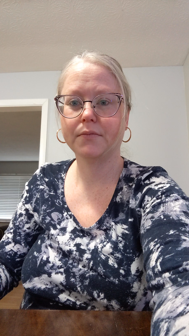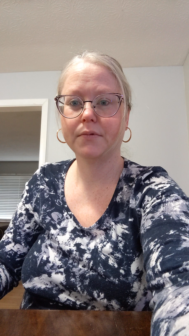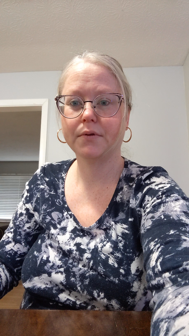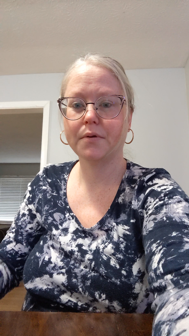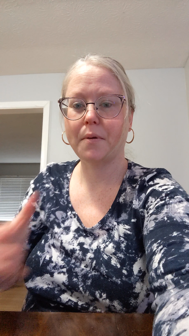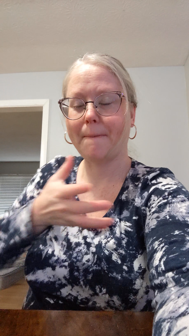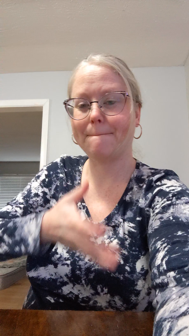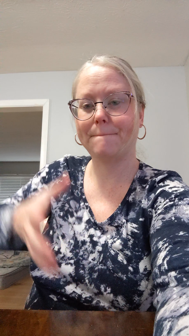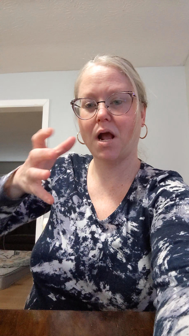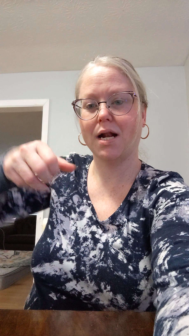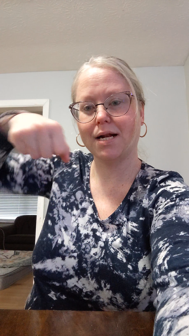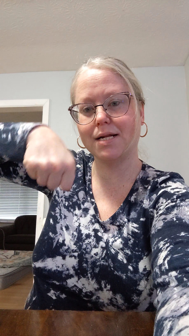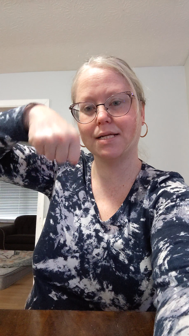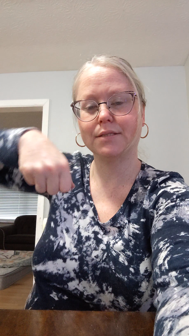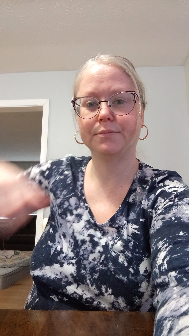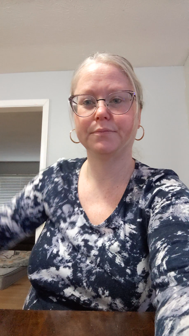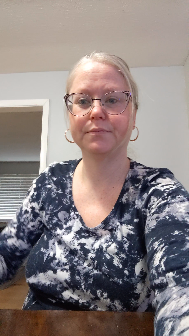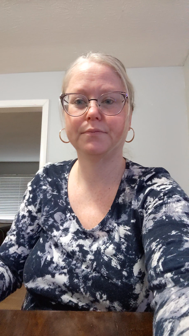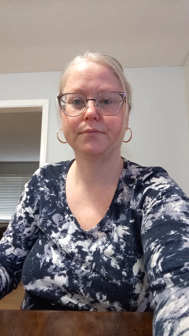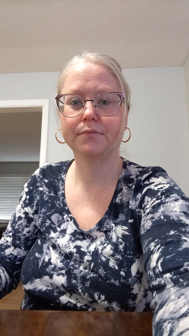bucket